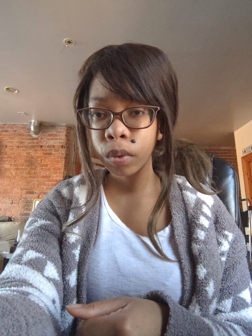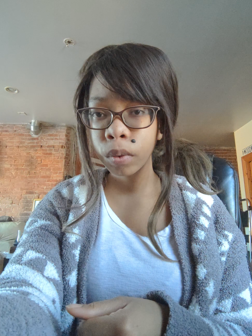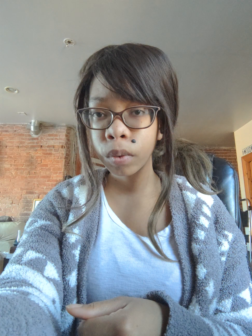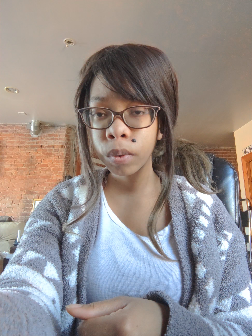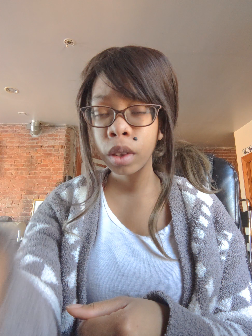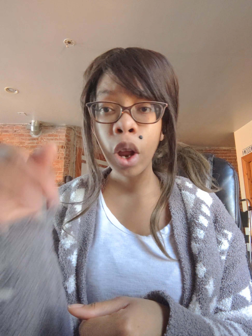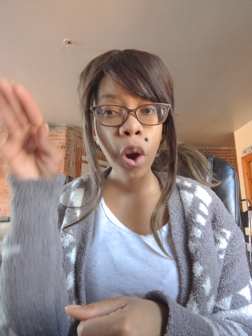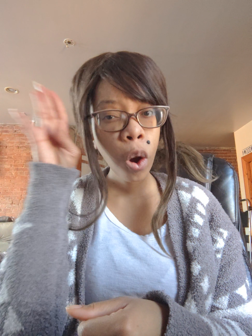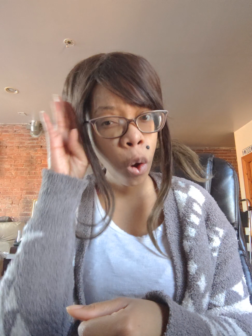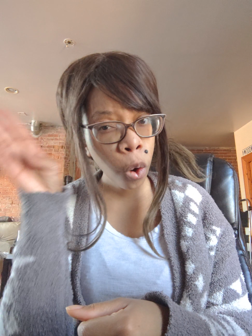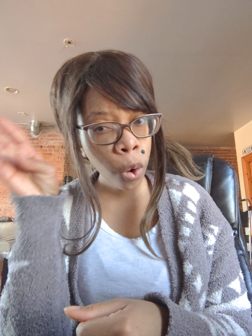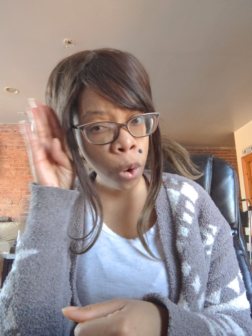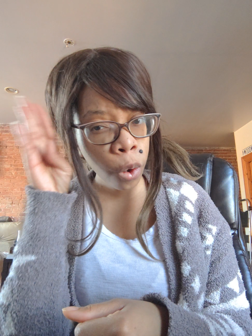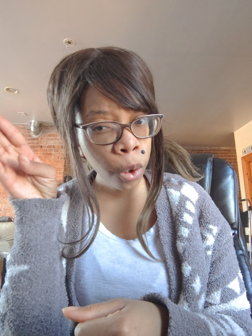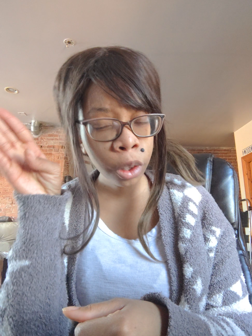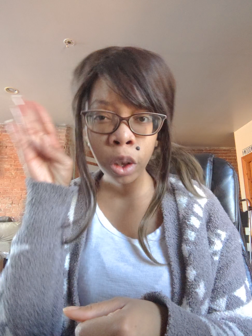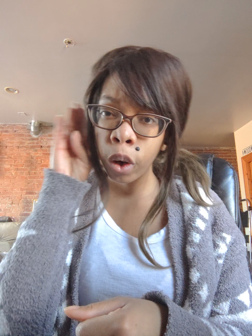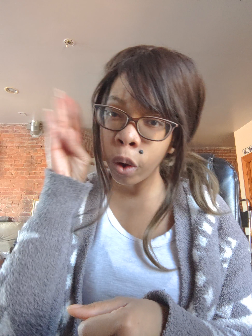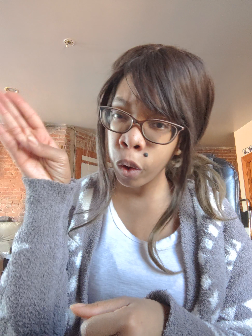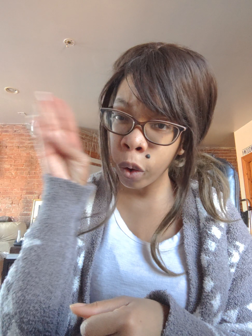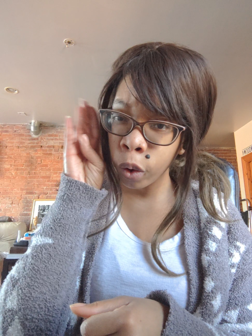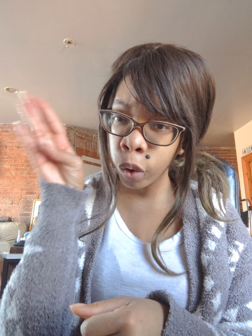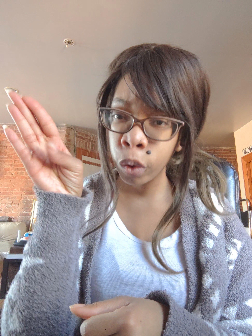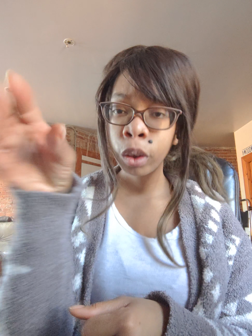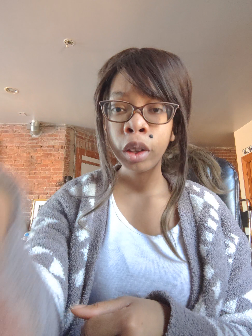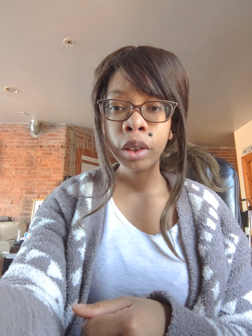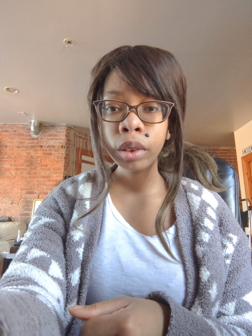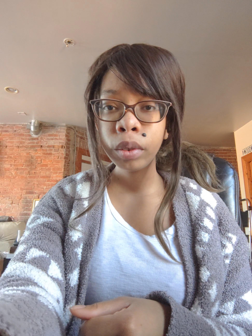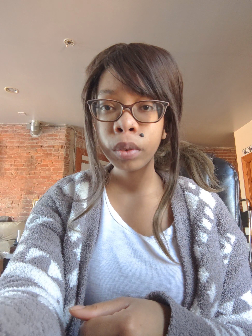hello